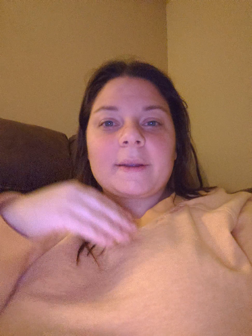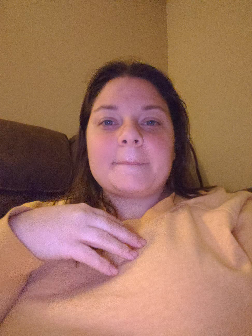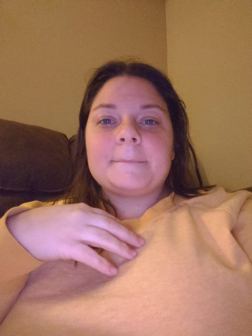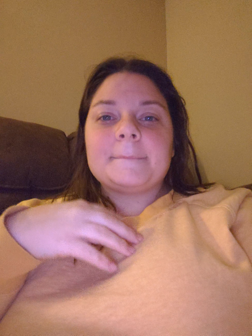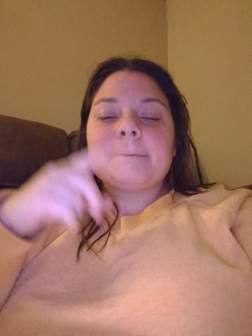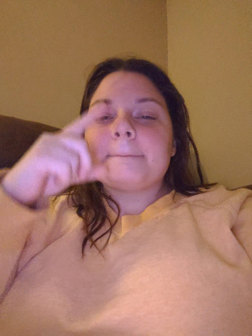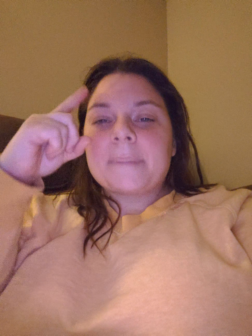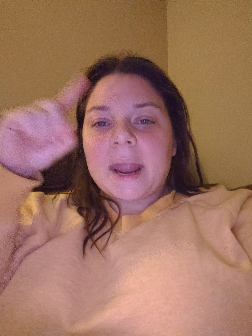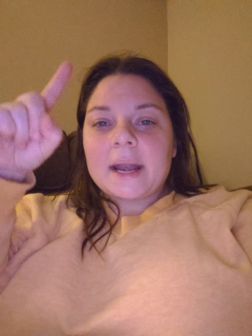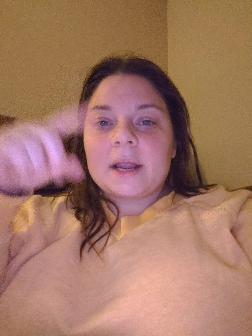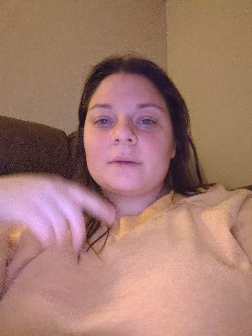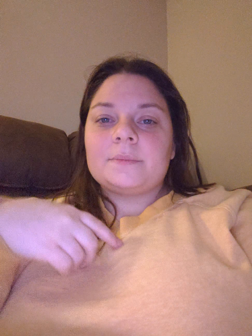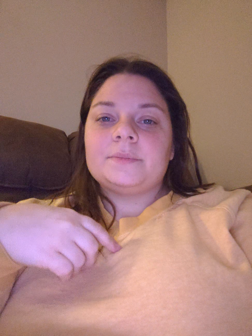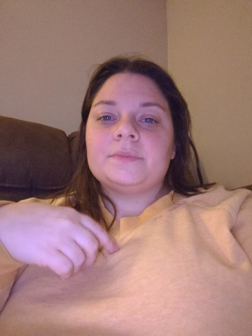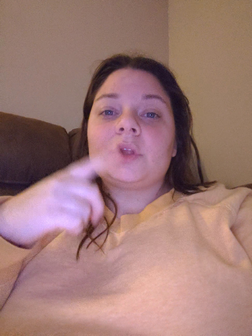penny